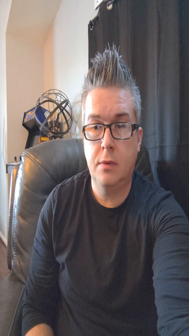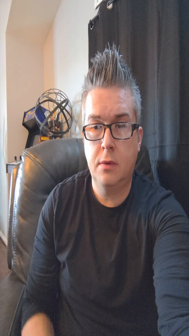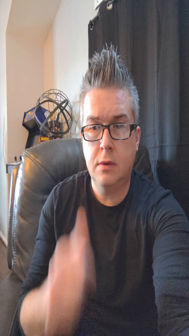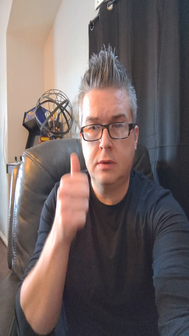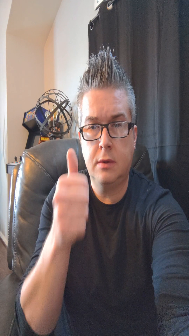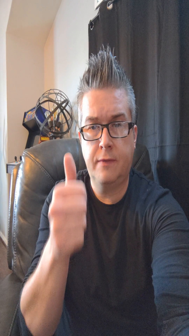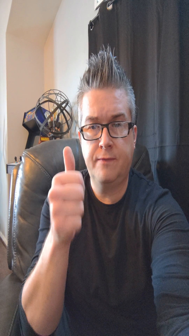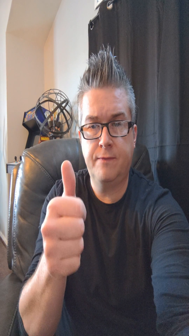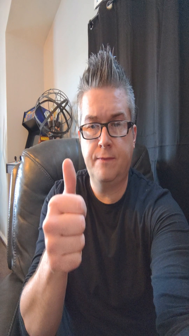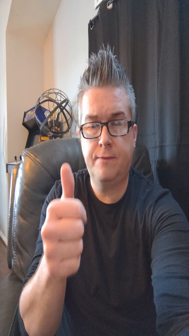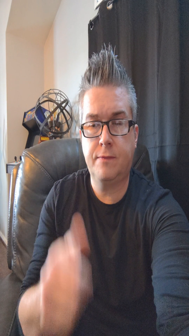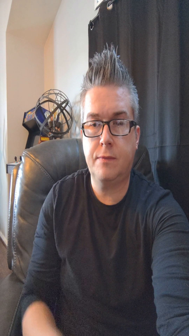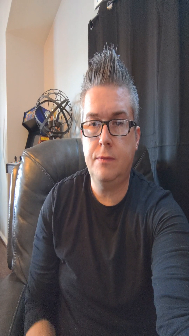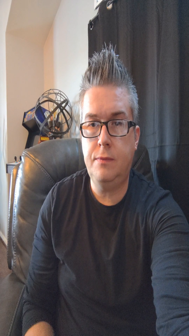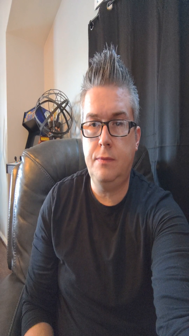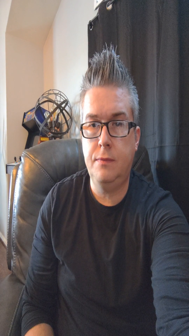yourself